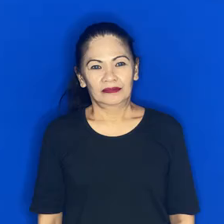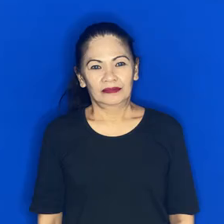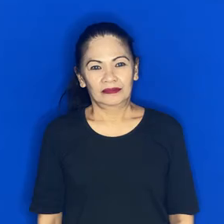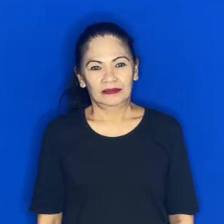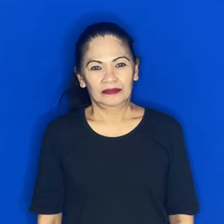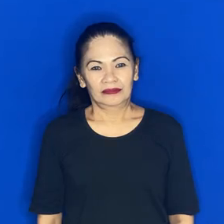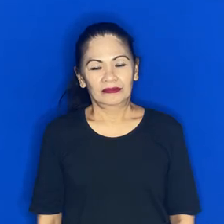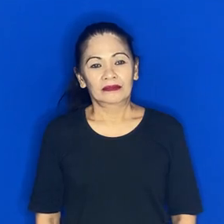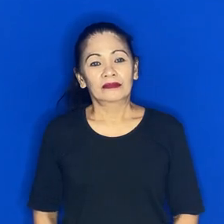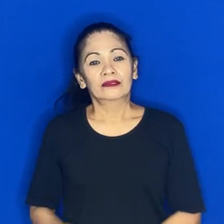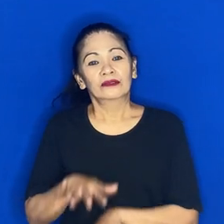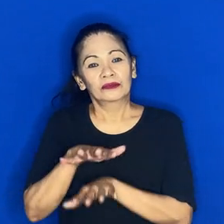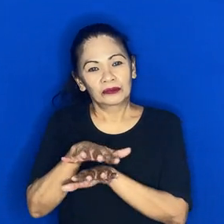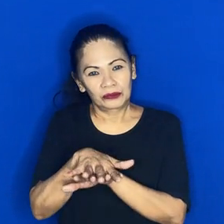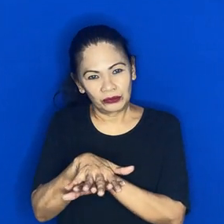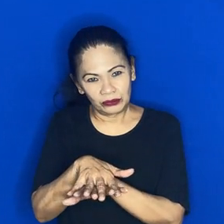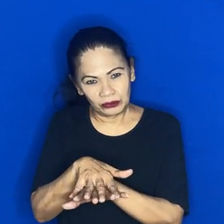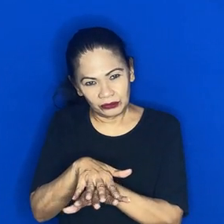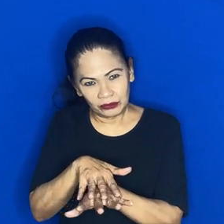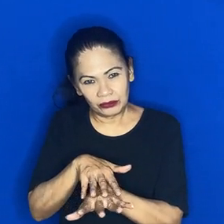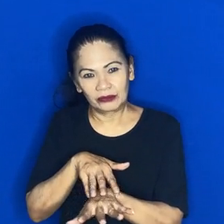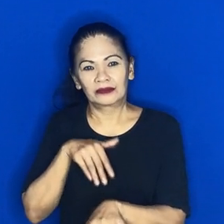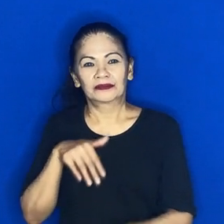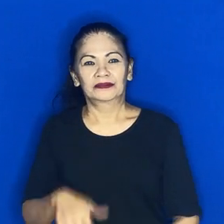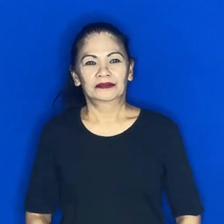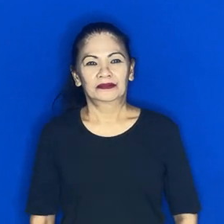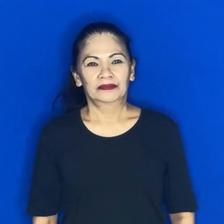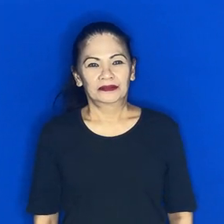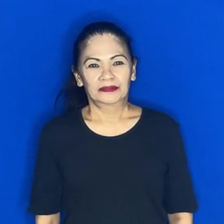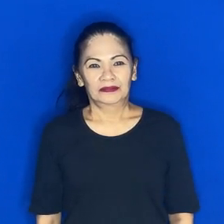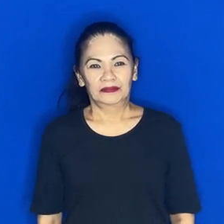slow